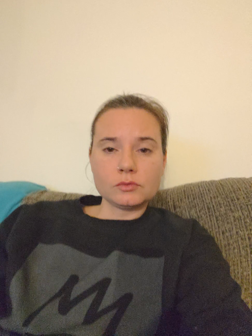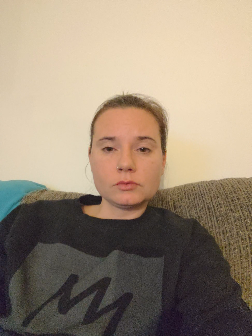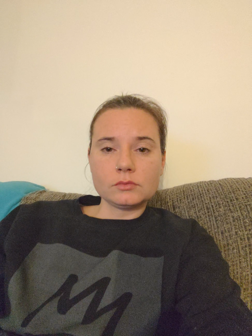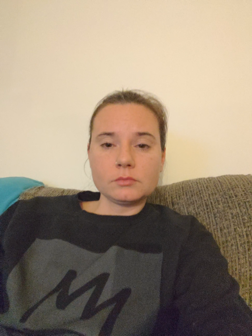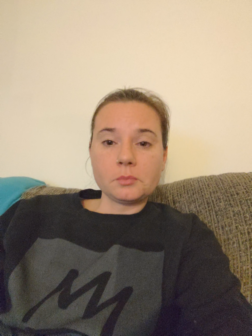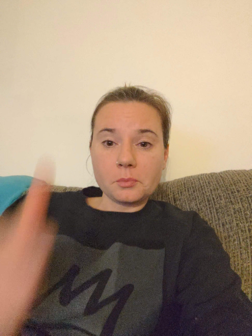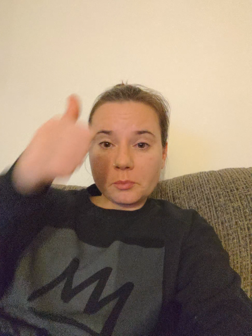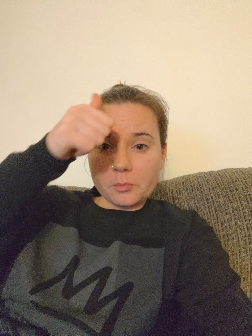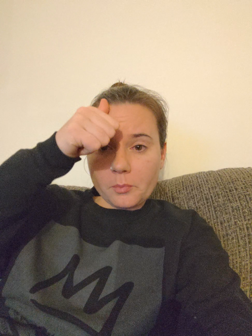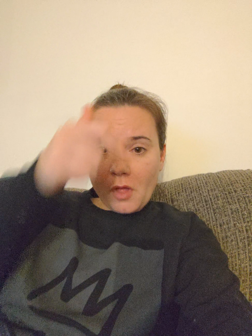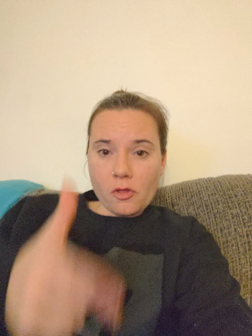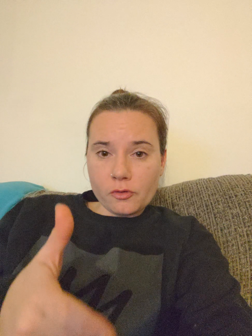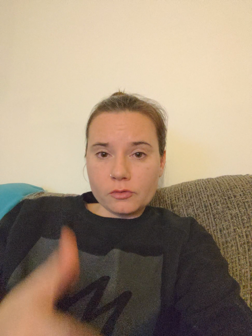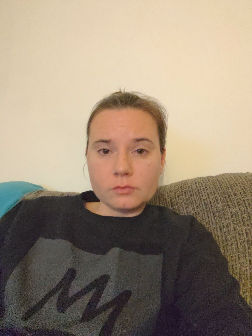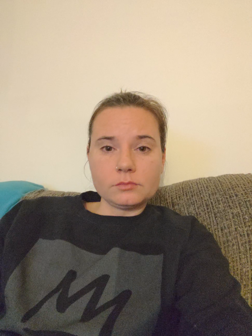brother